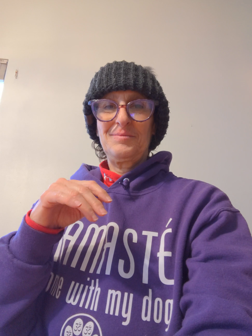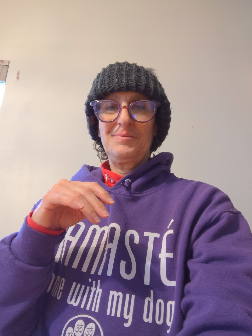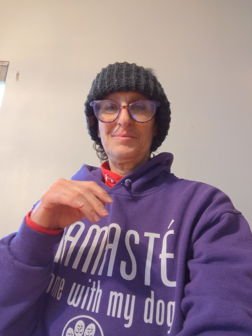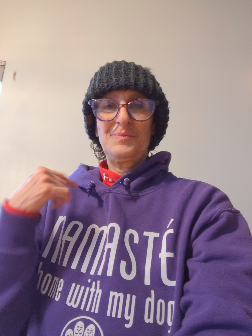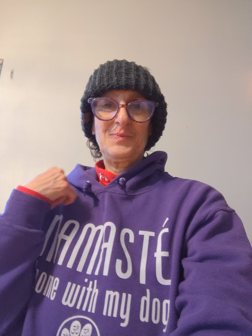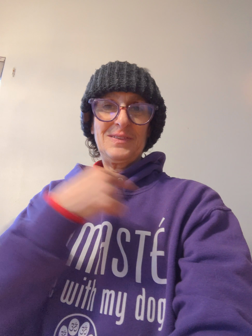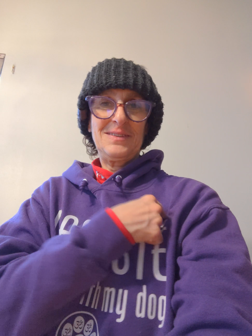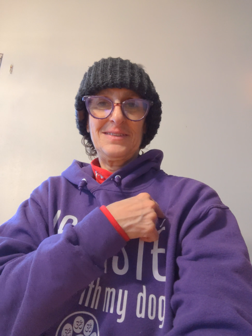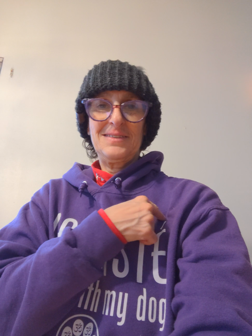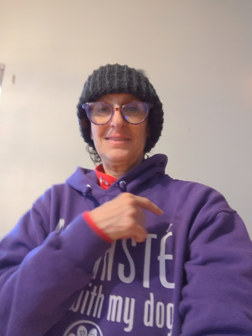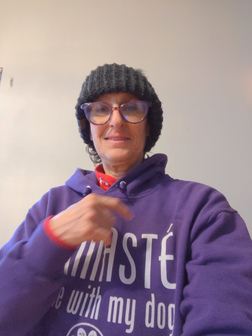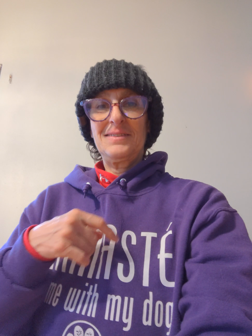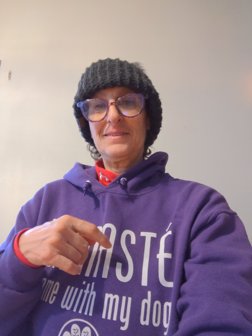we